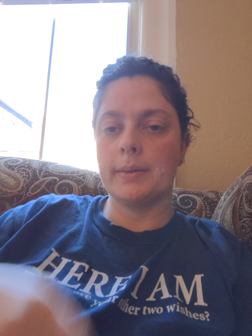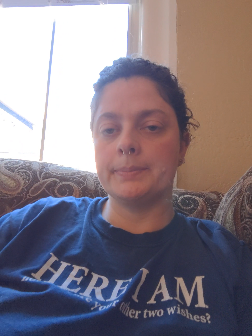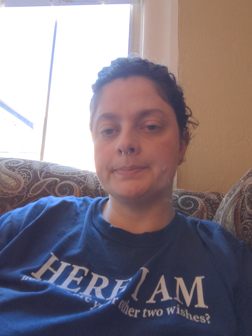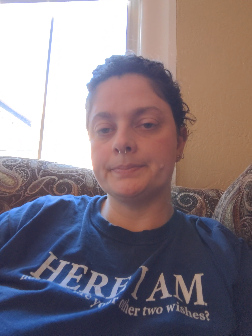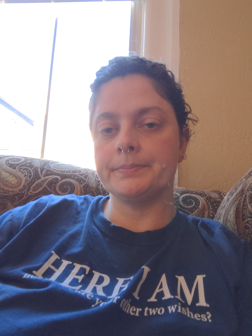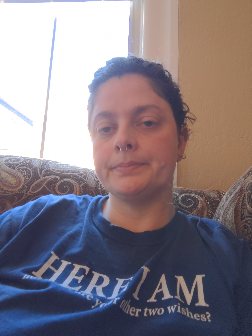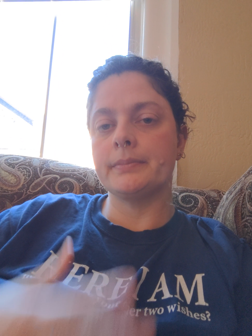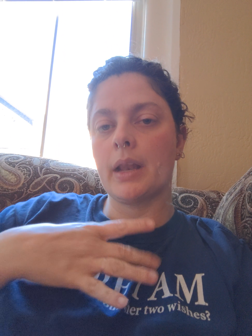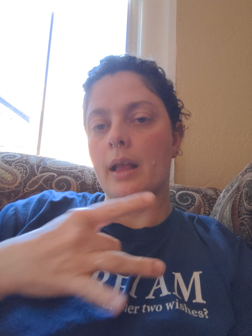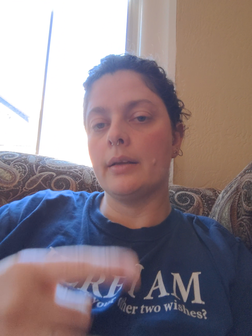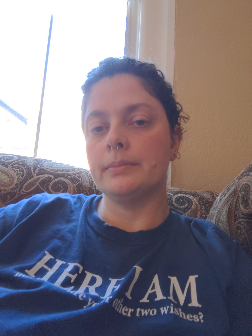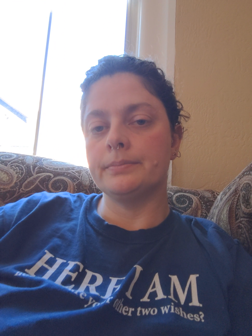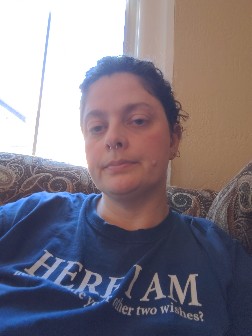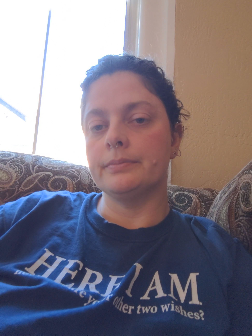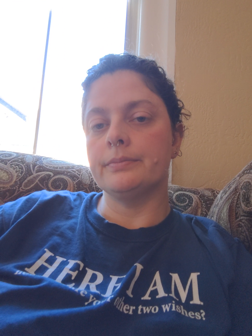like